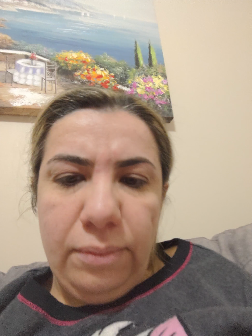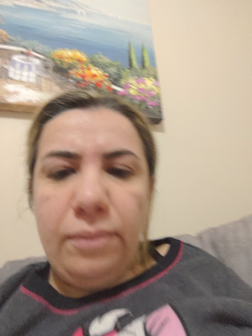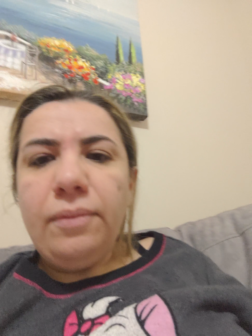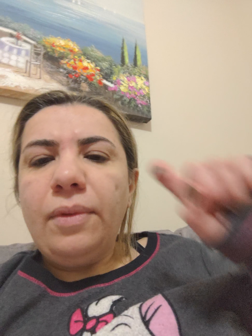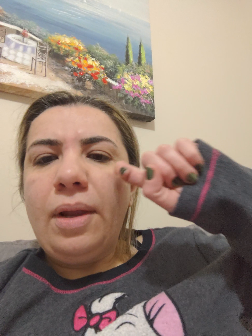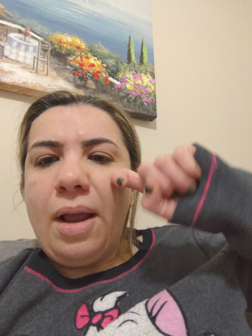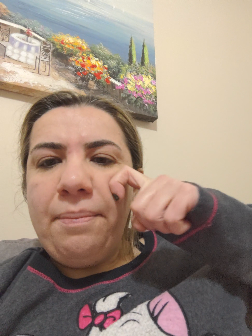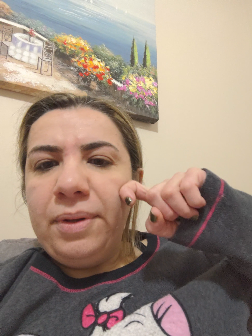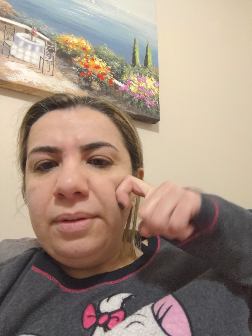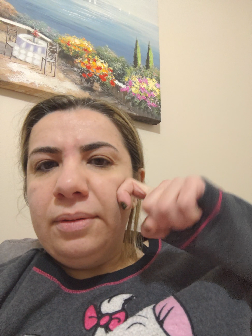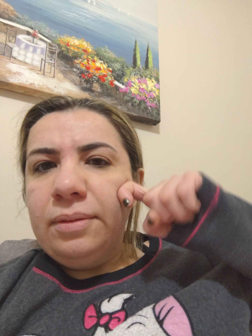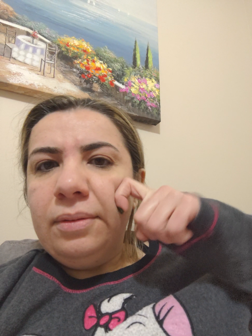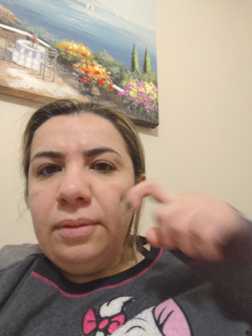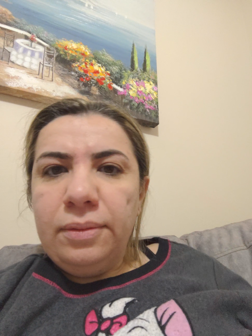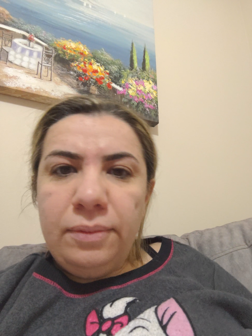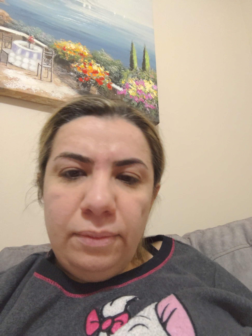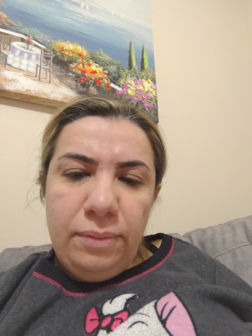apple